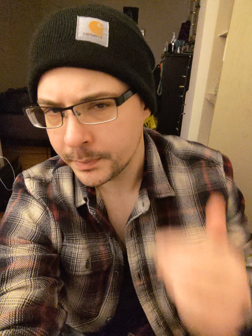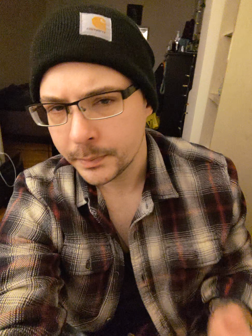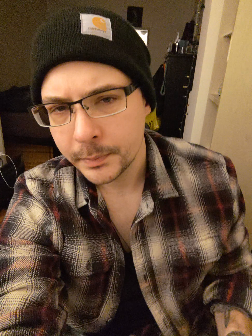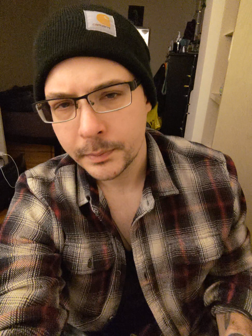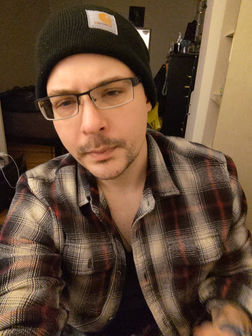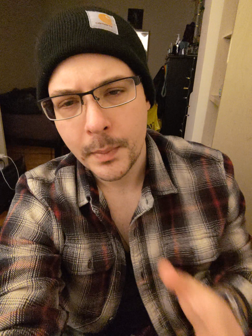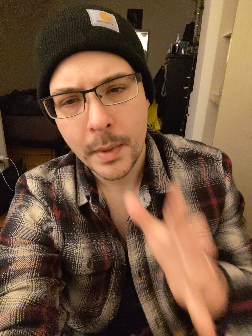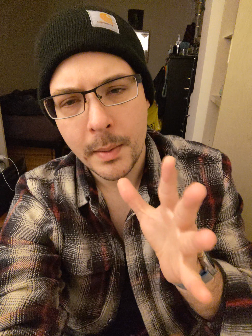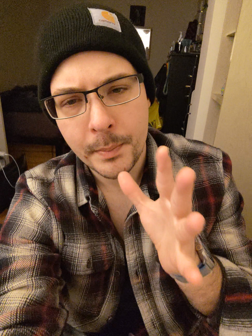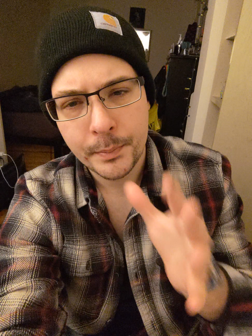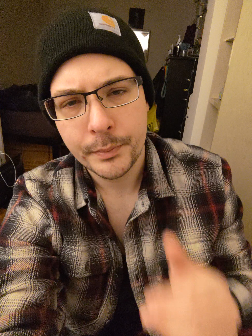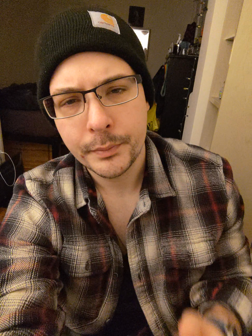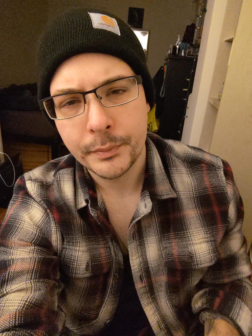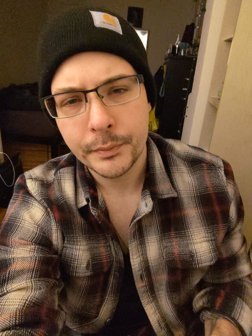mom